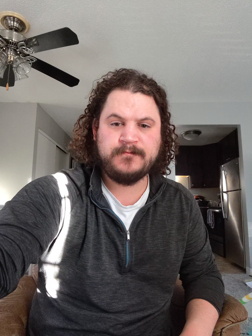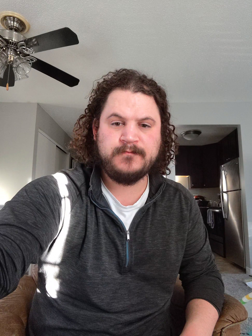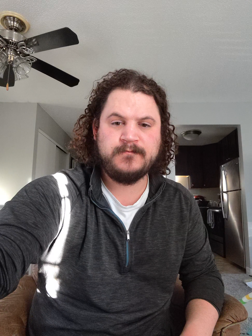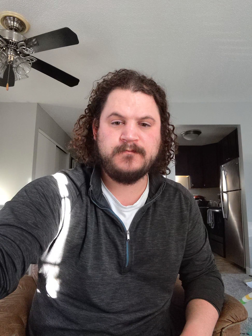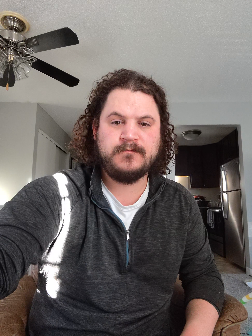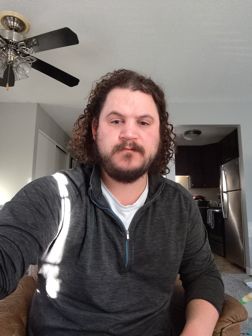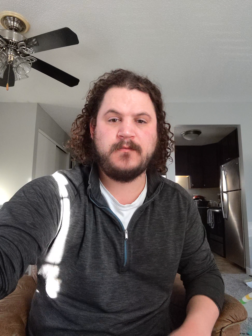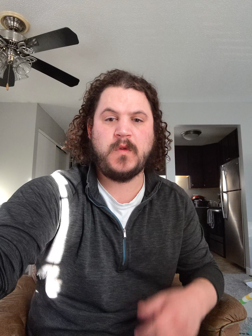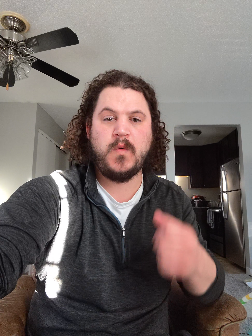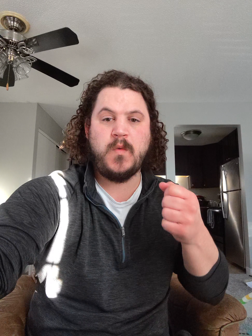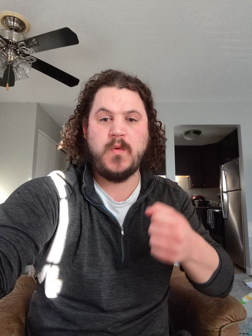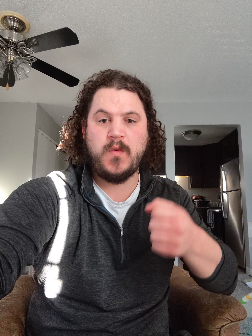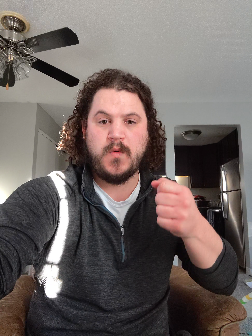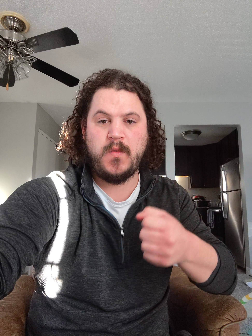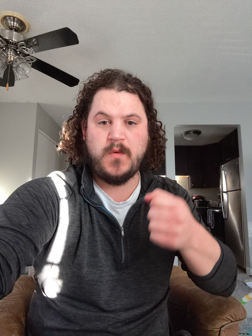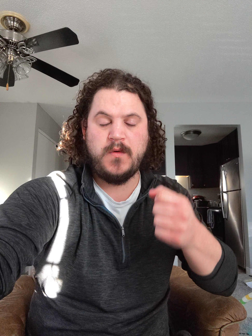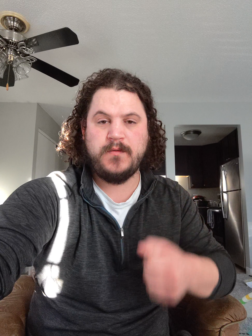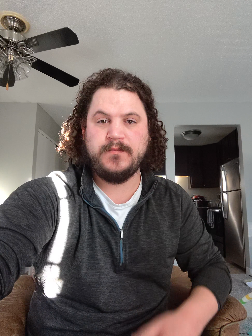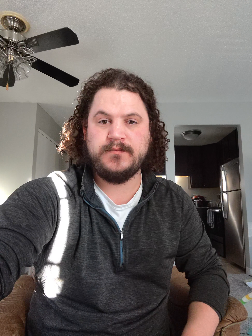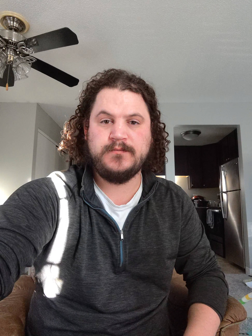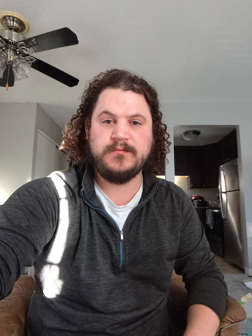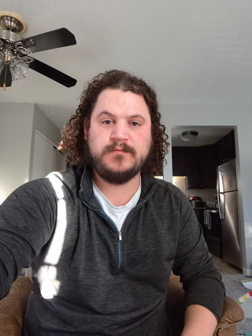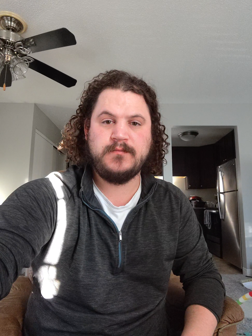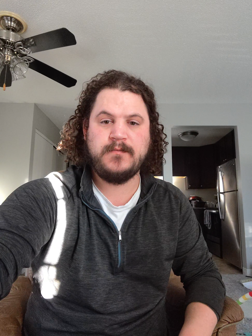car